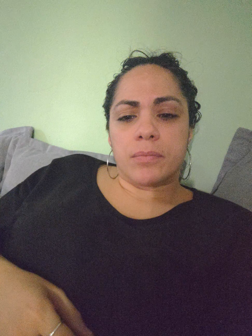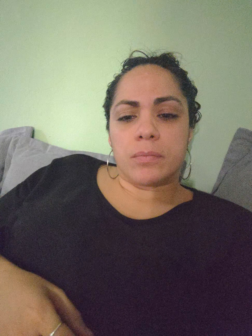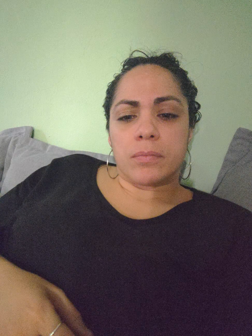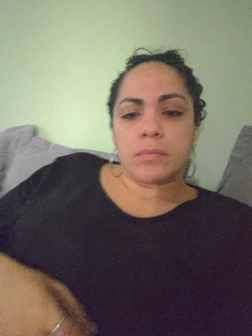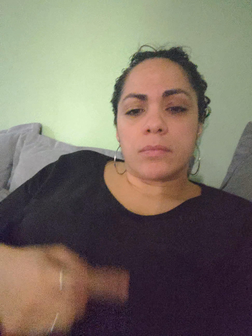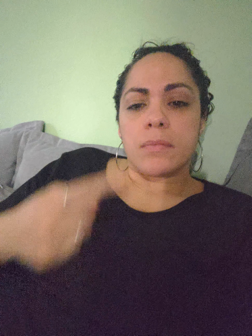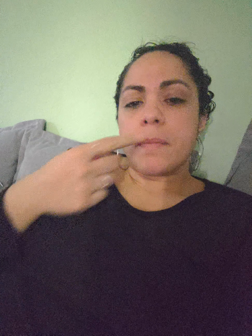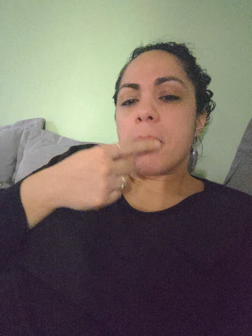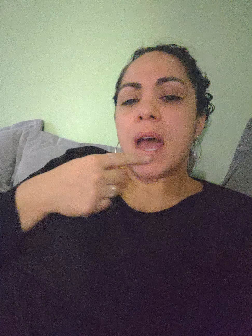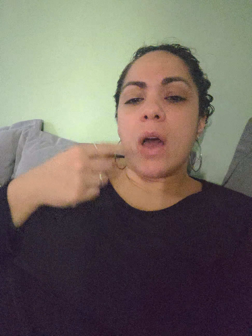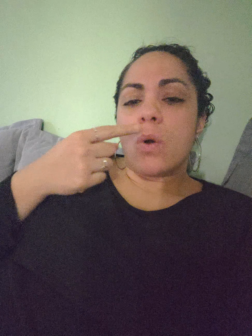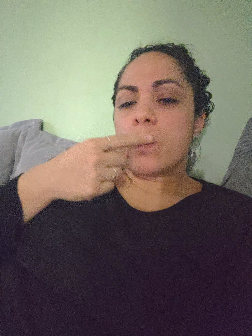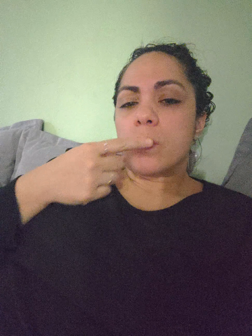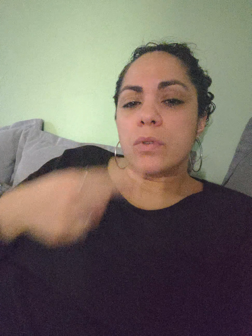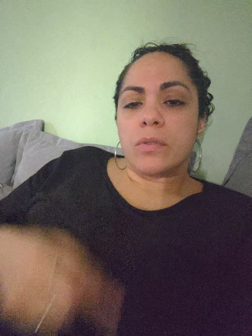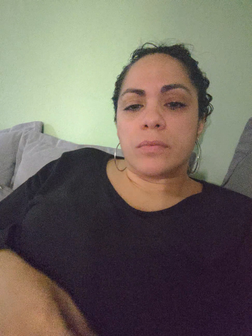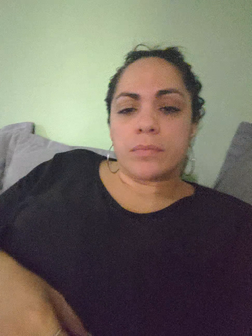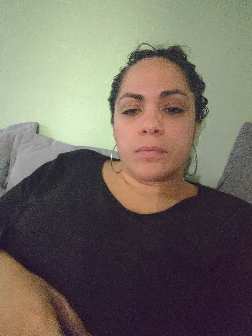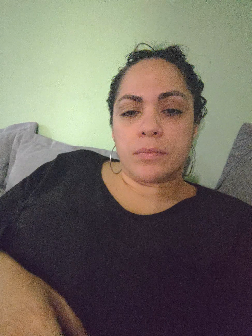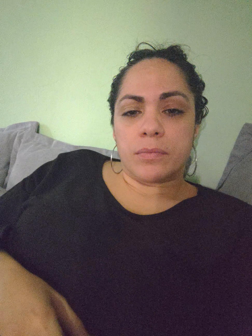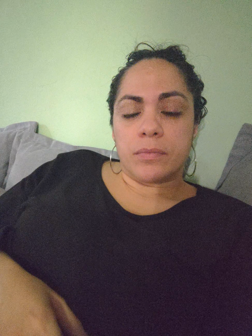mouth